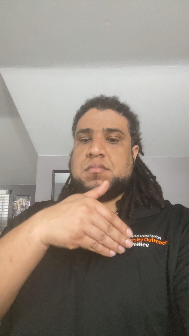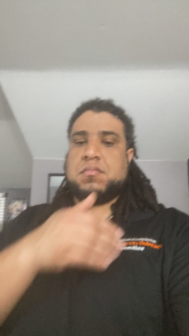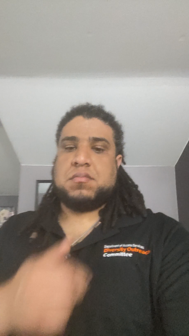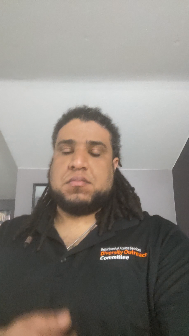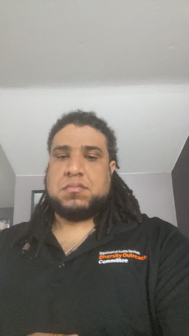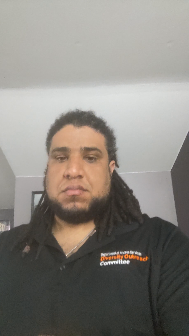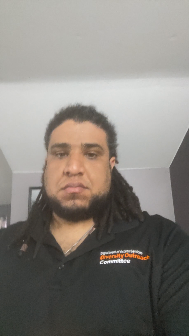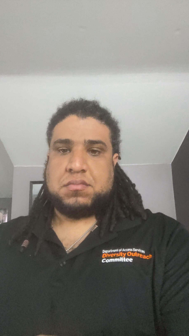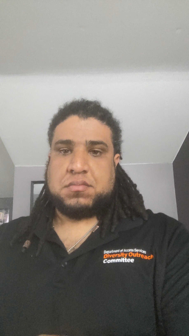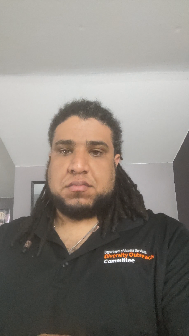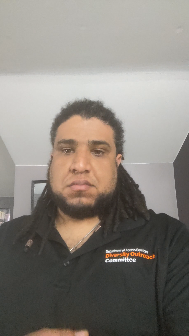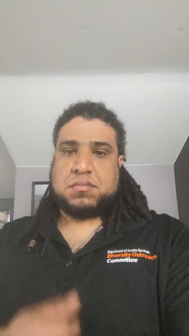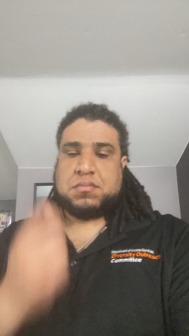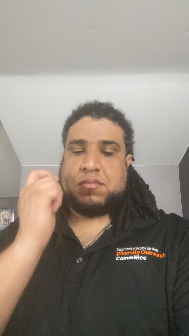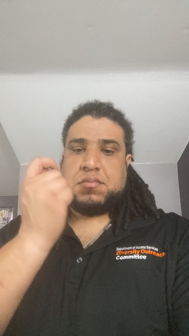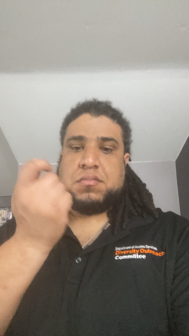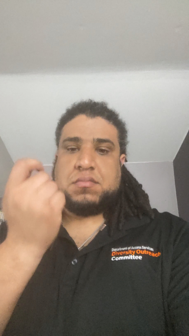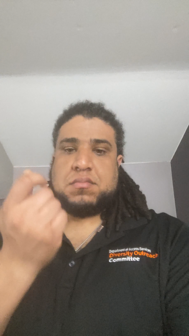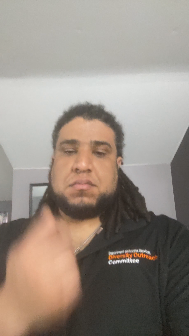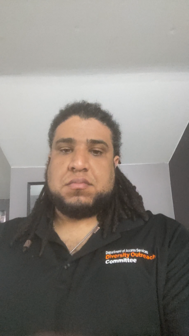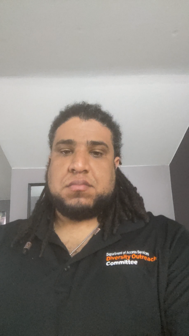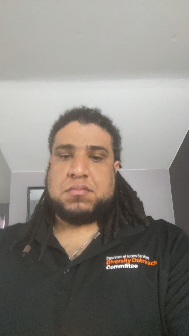bat